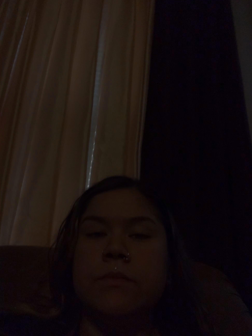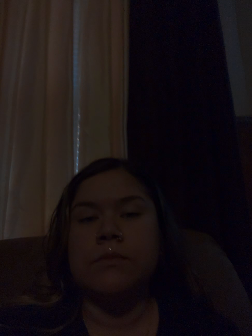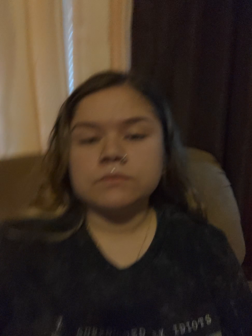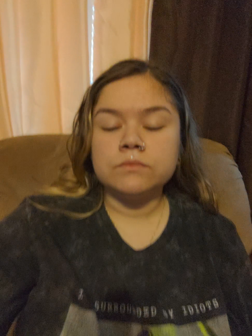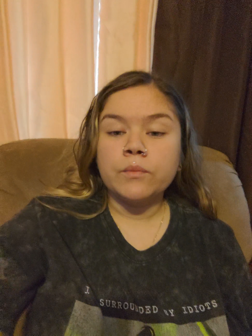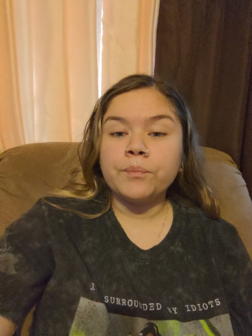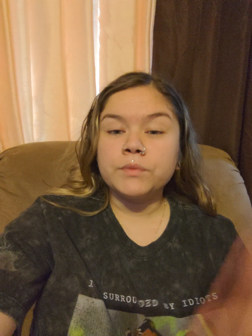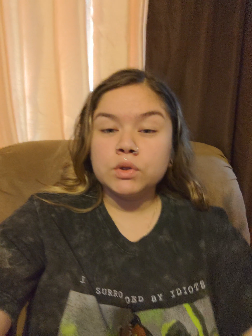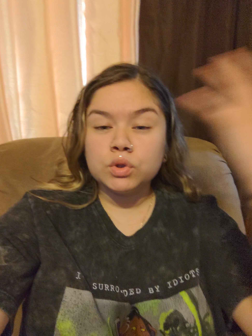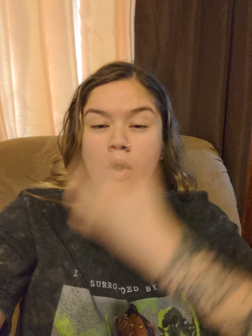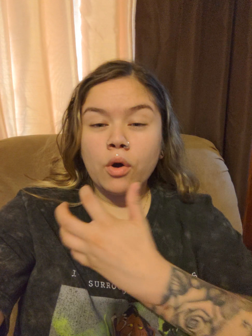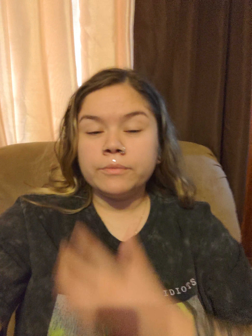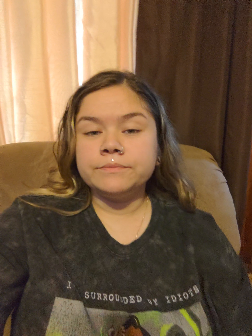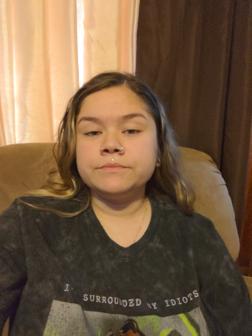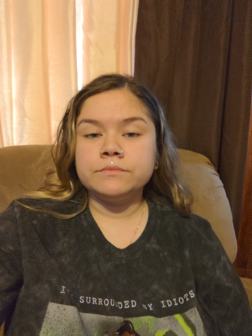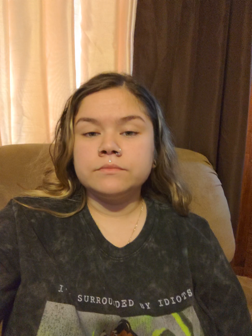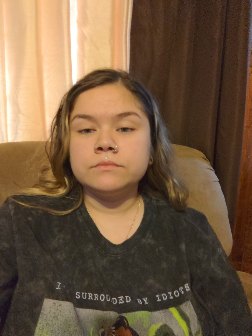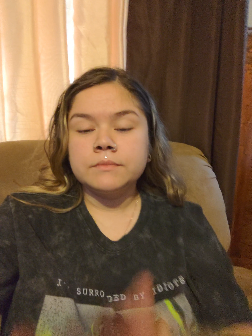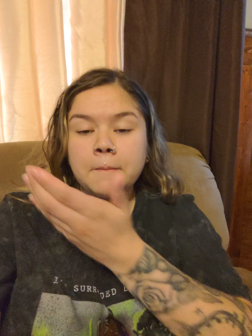dark